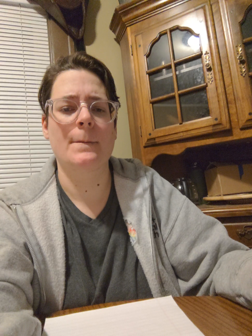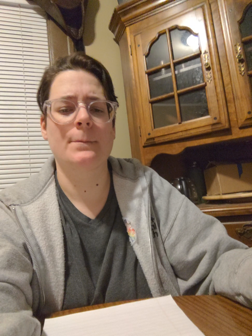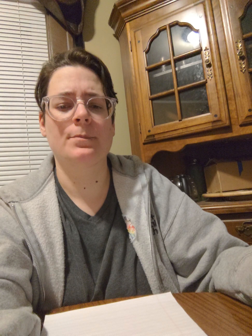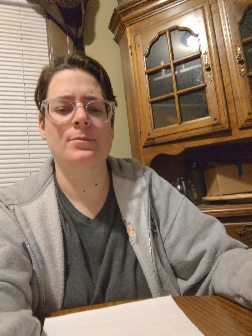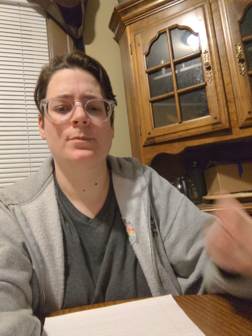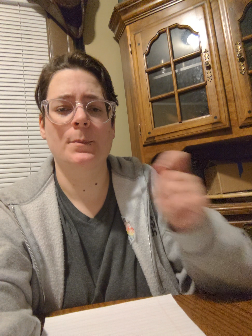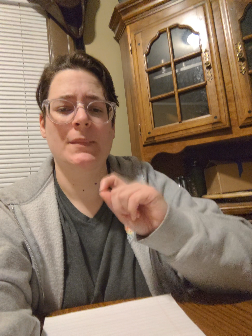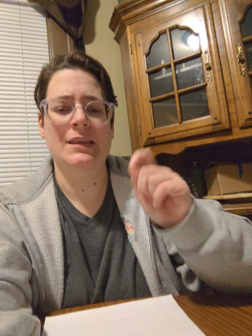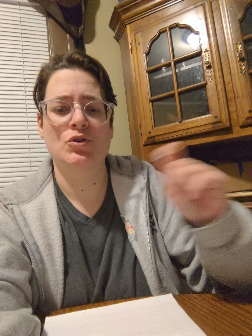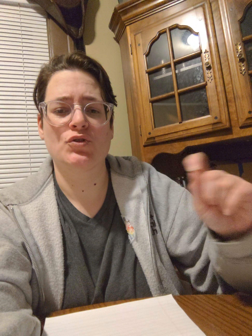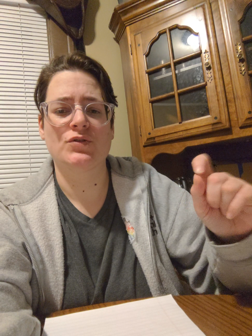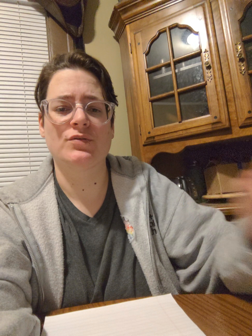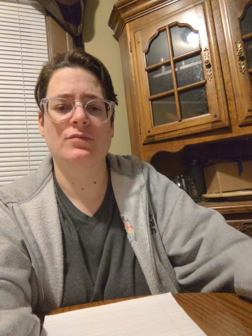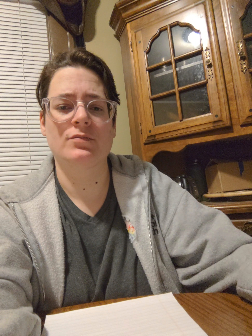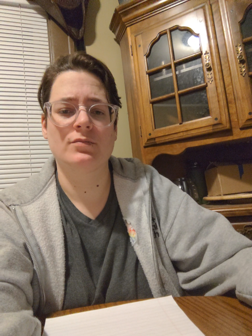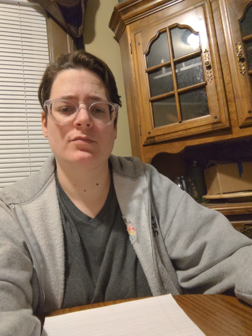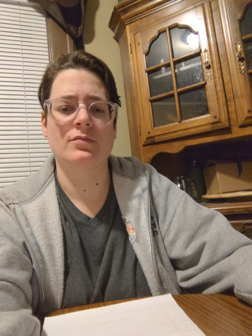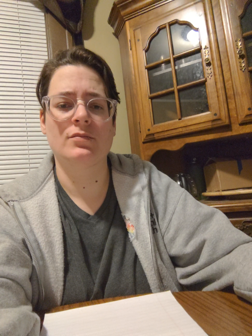pen